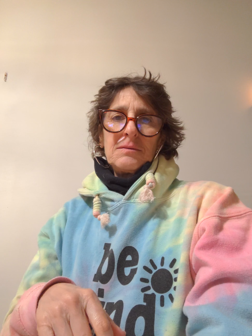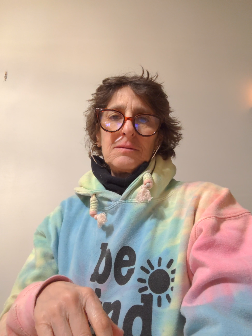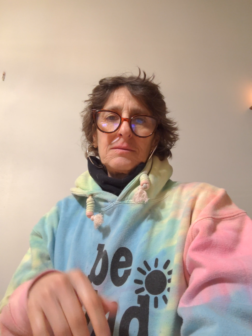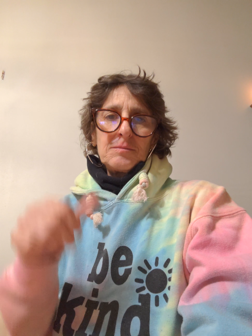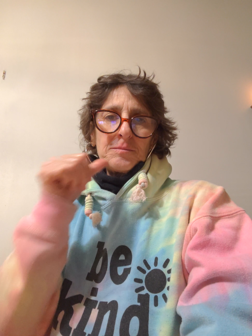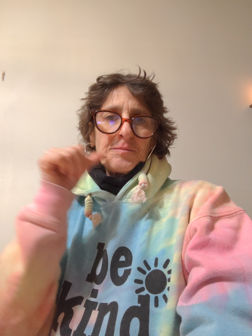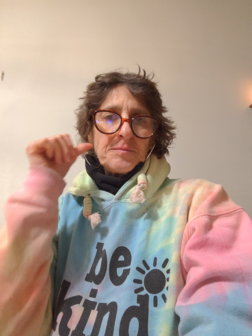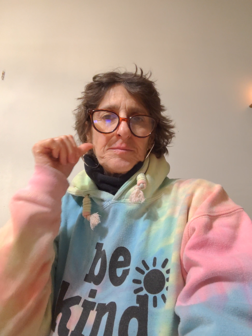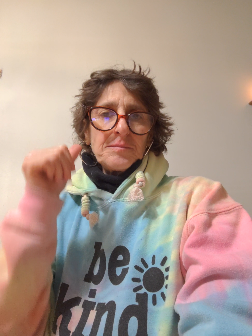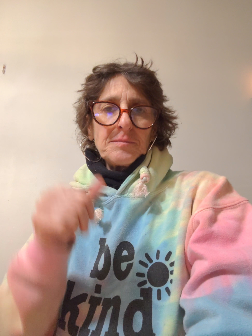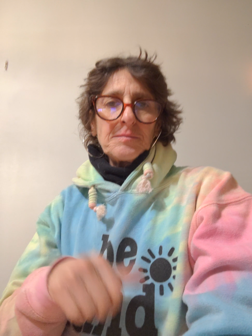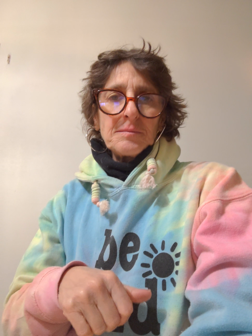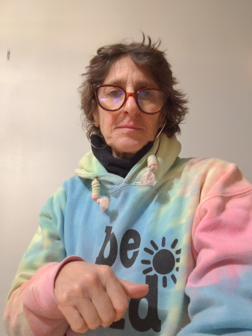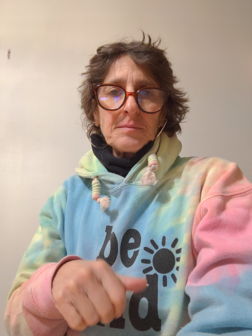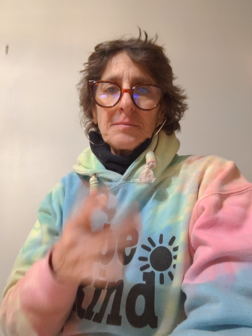yesterday